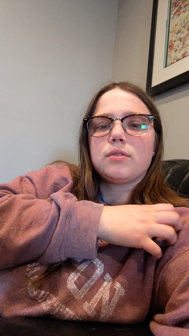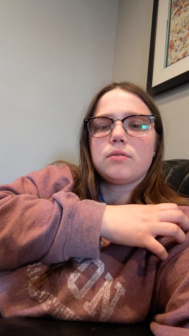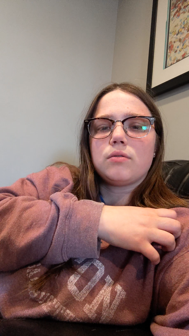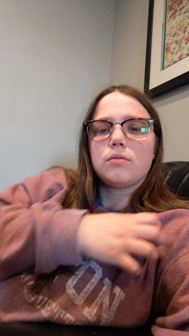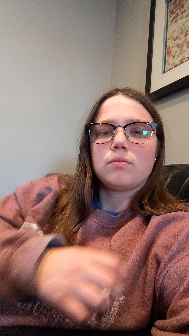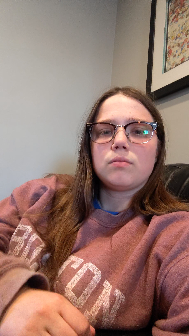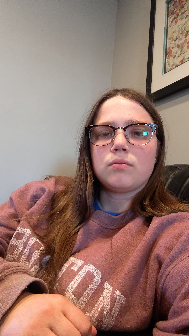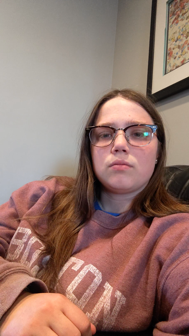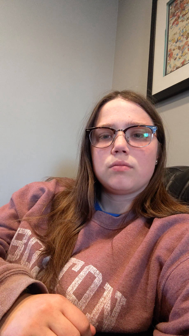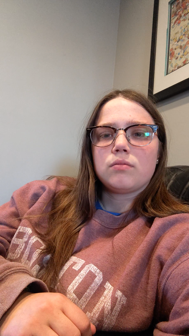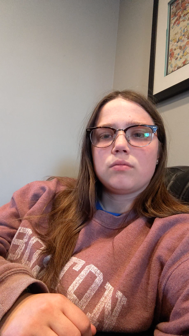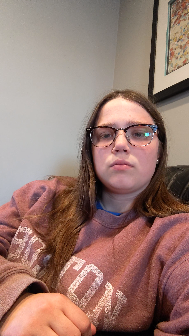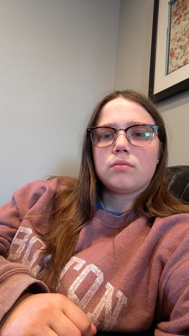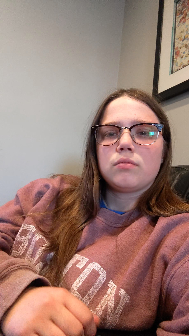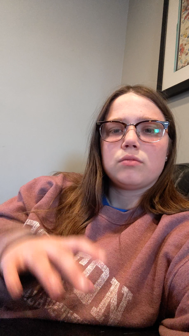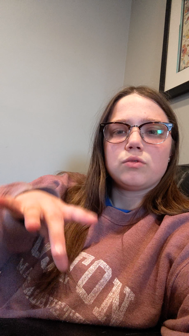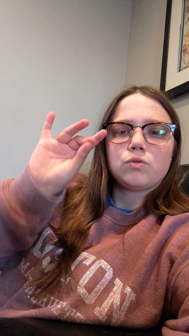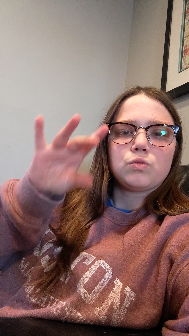choose